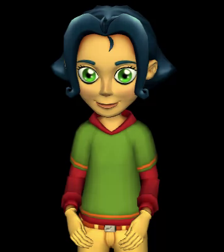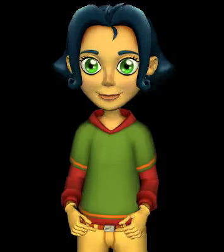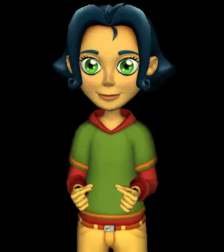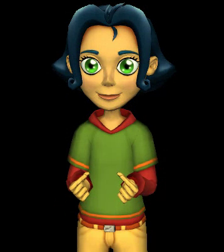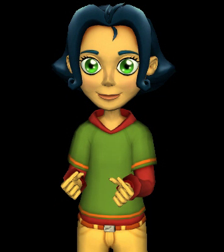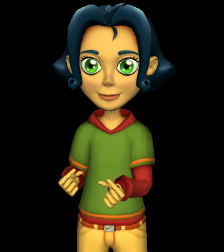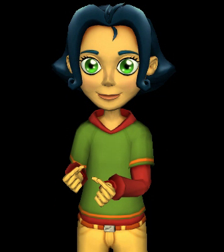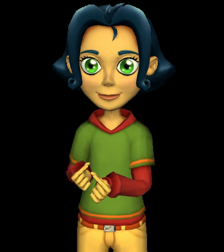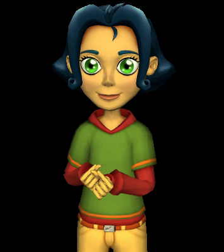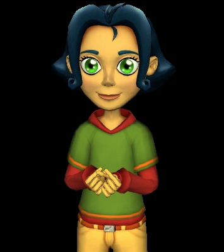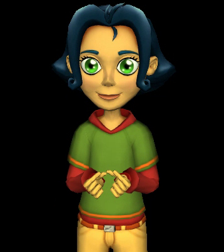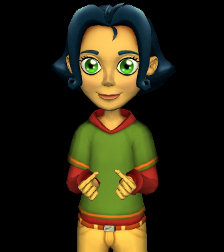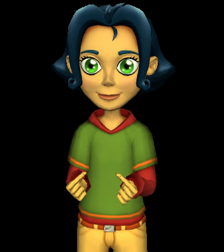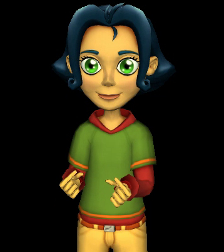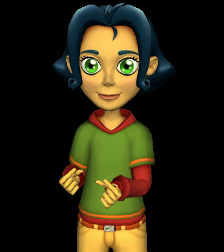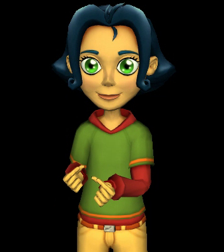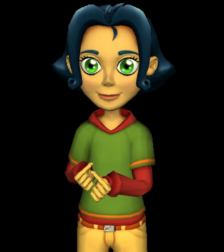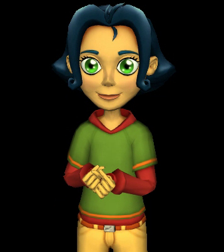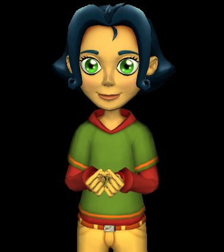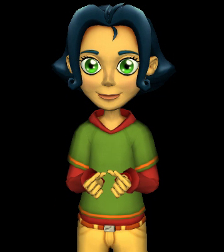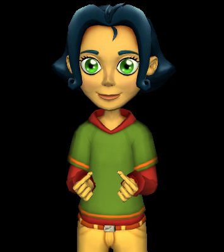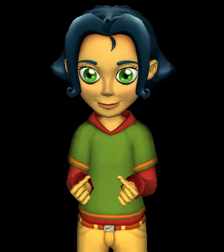اقتصاد